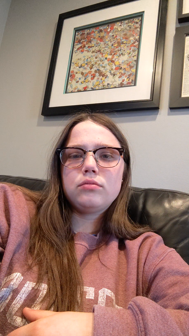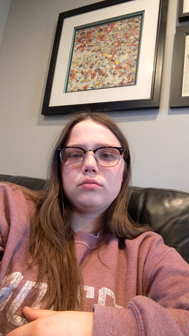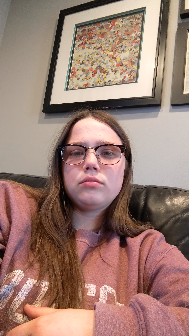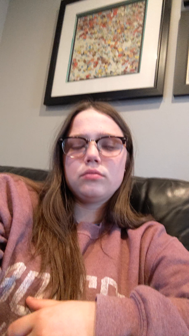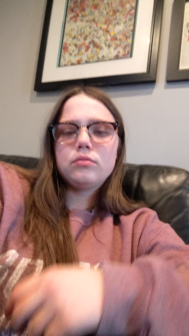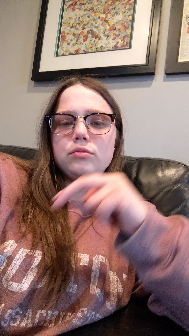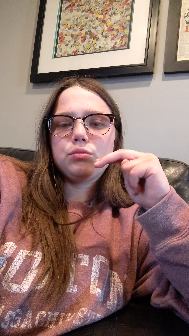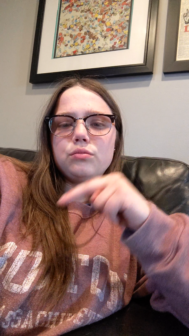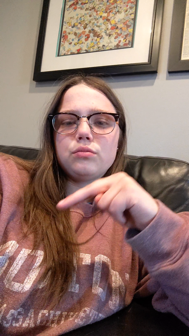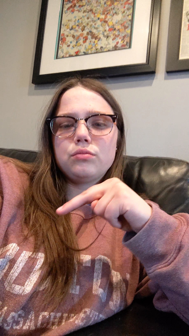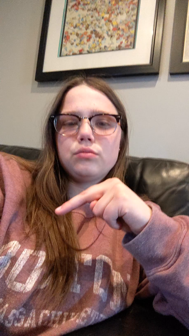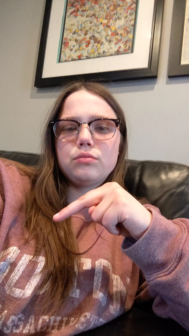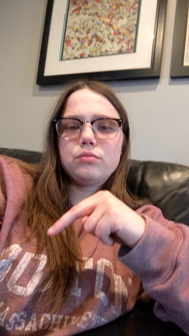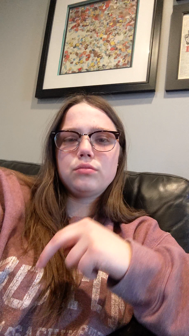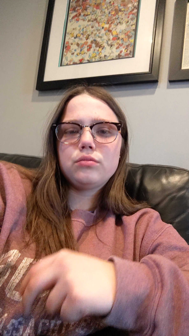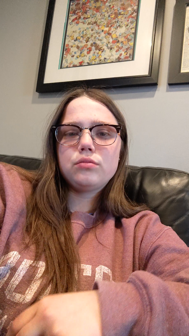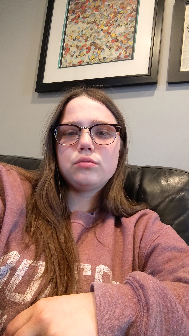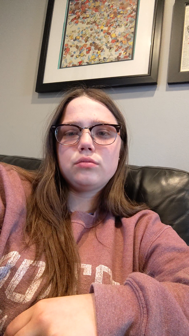nurse